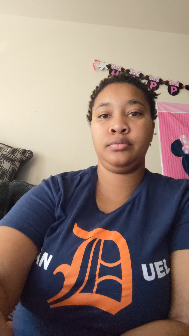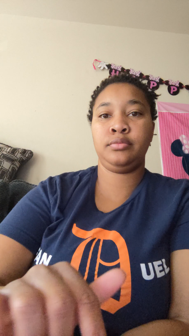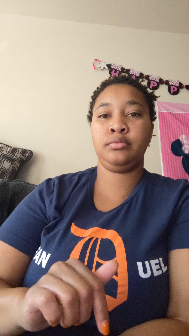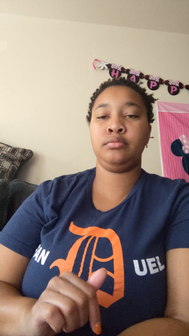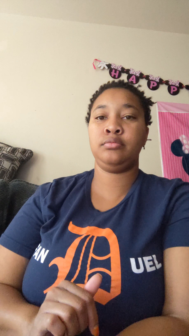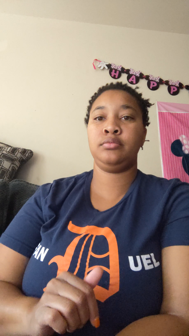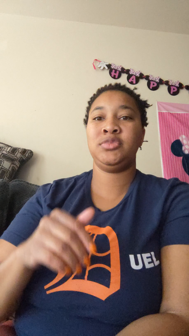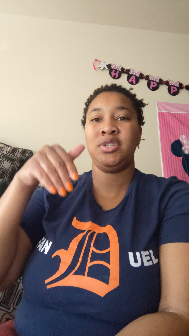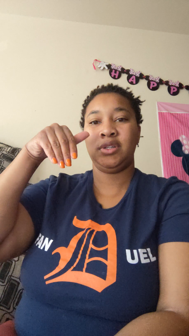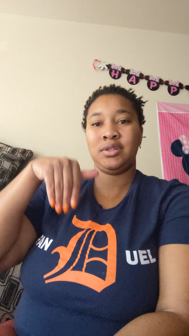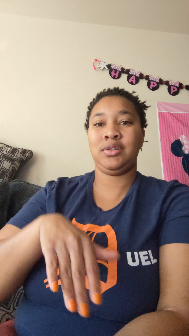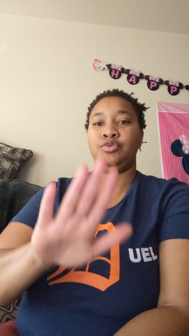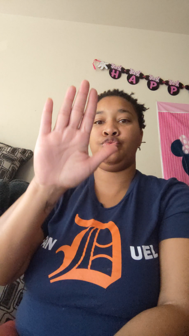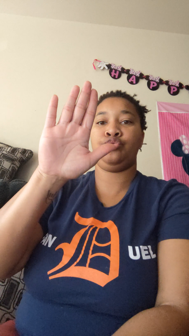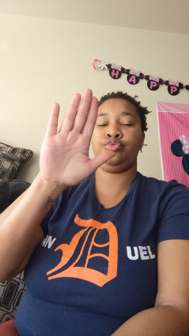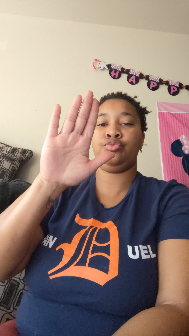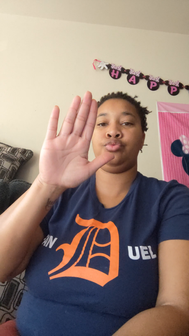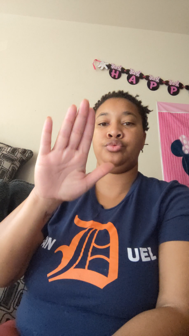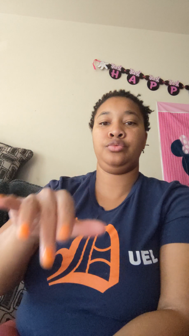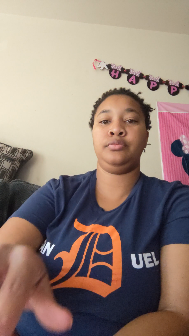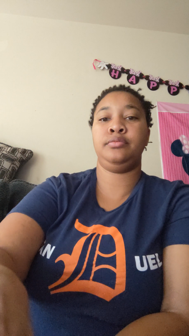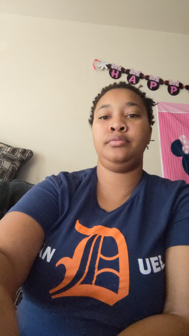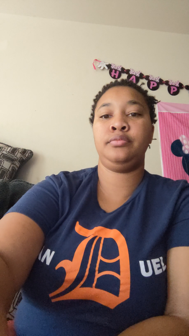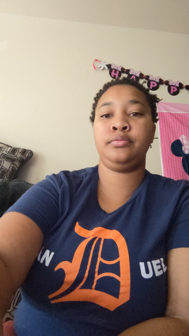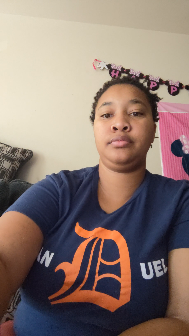enter